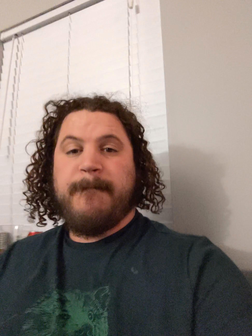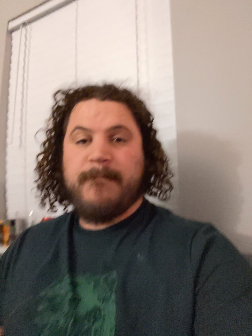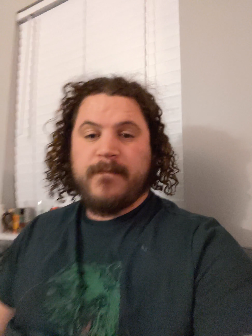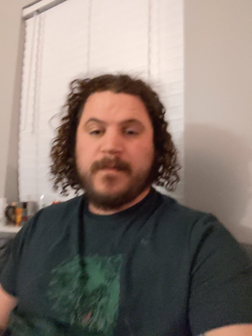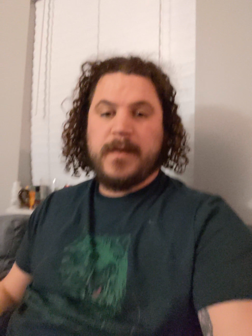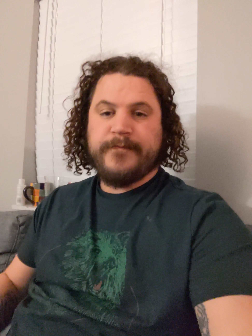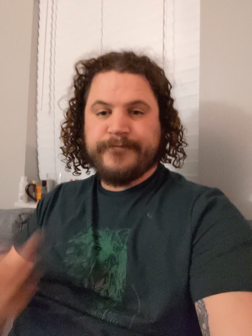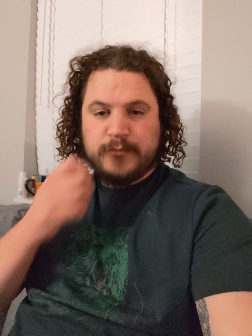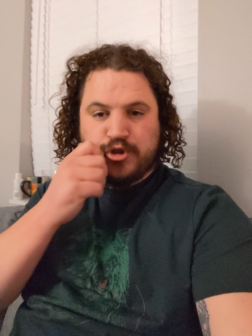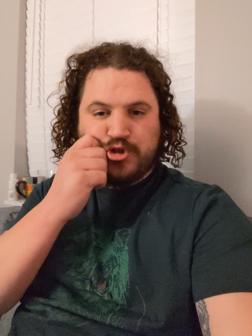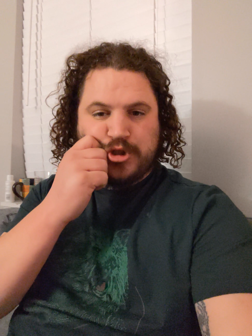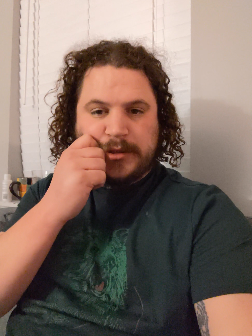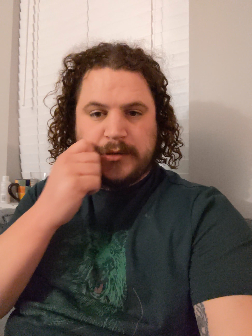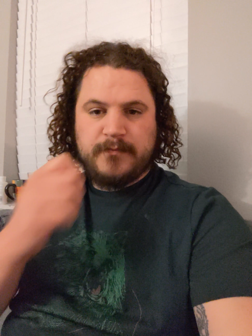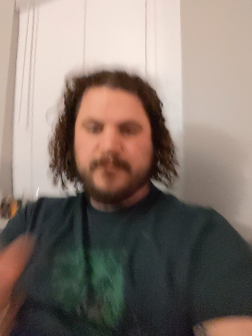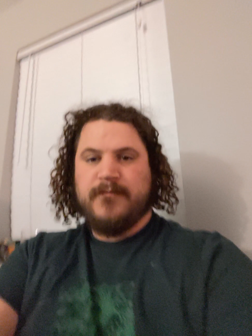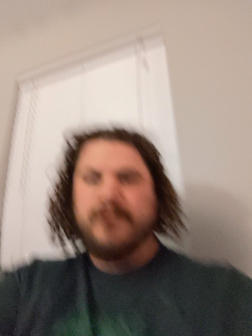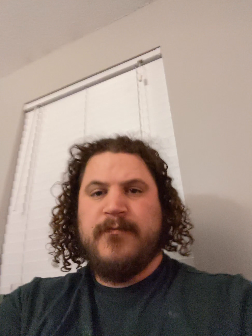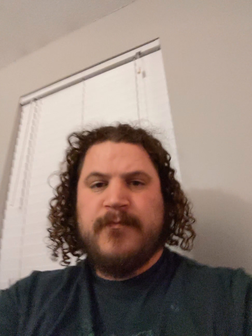cheek